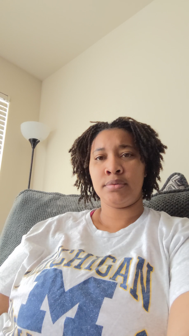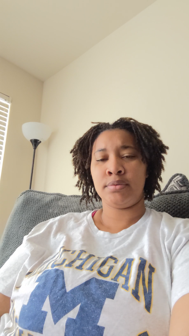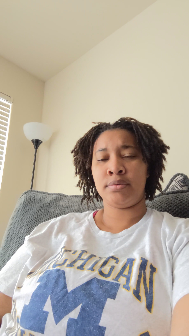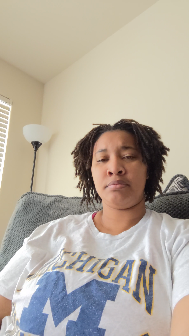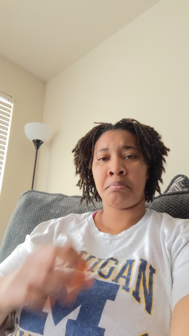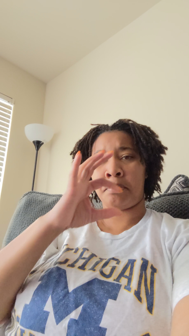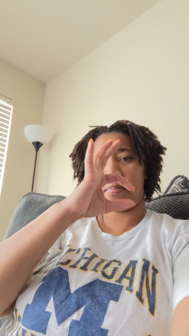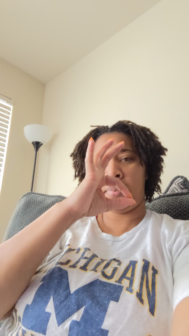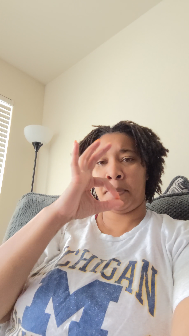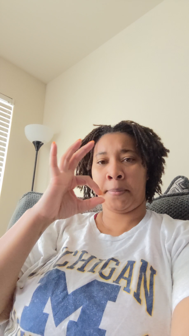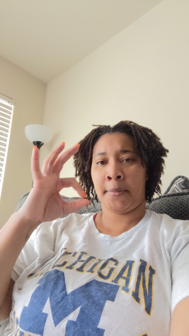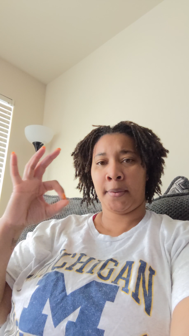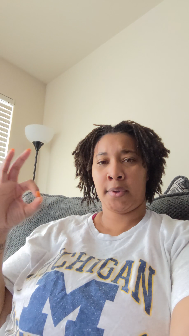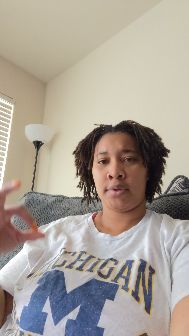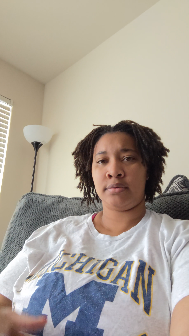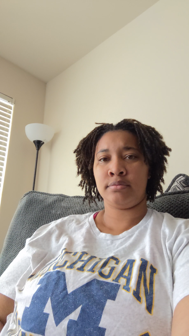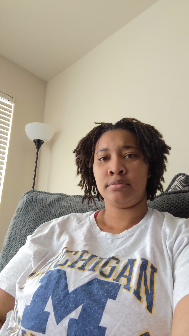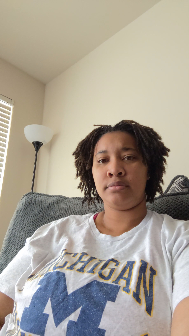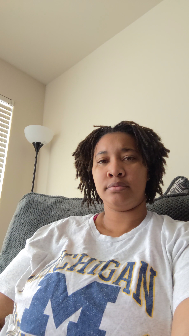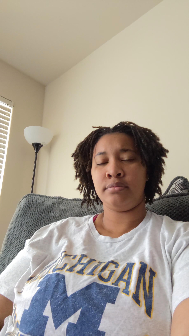beads